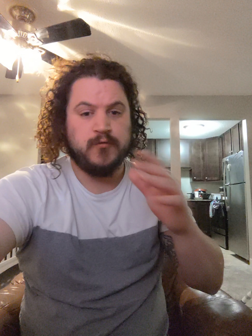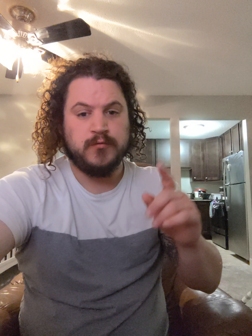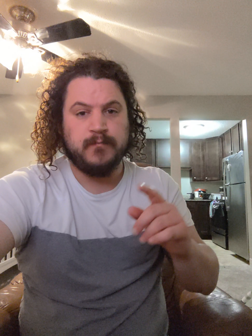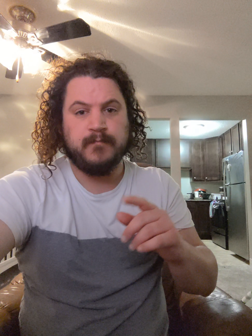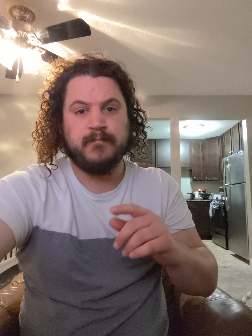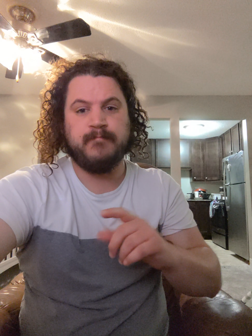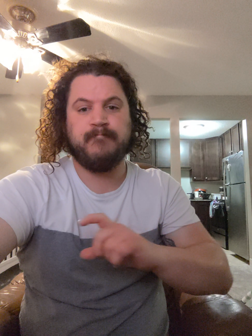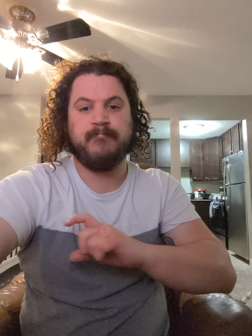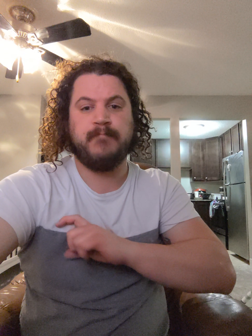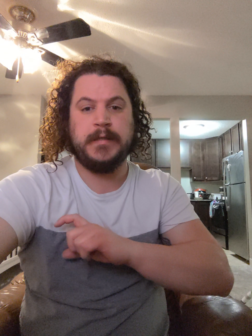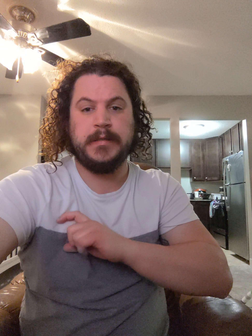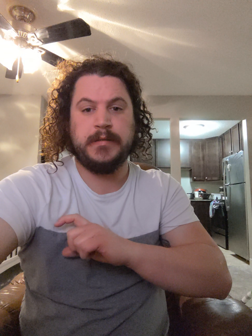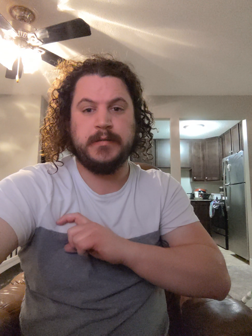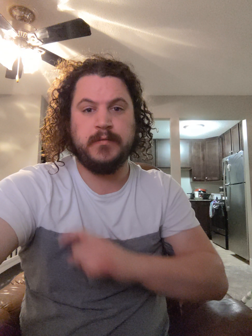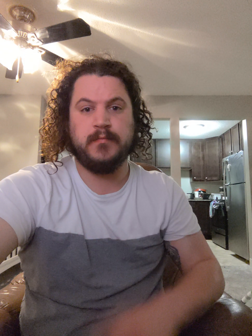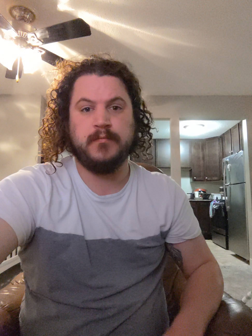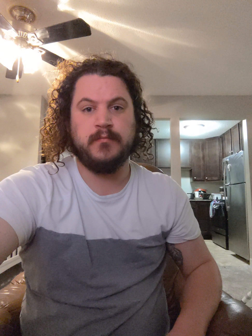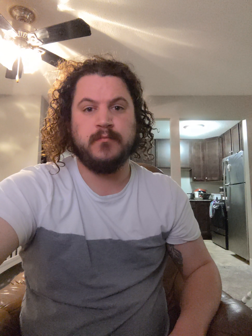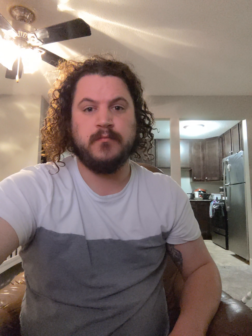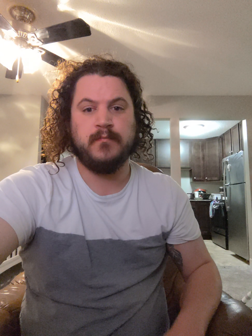police